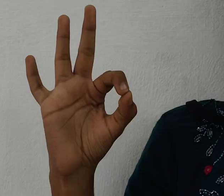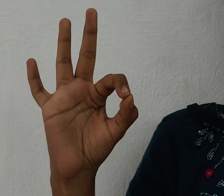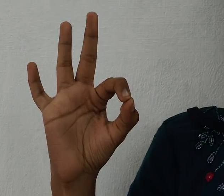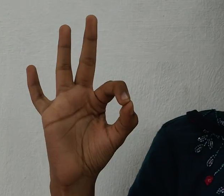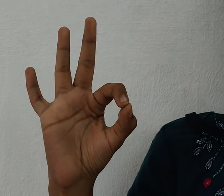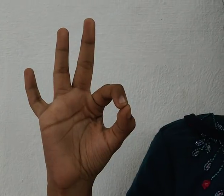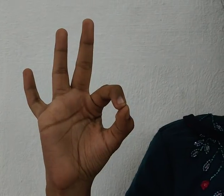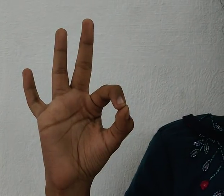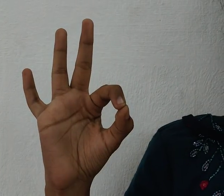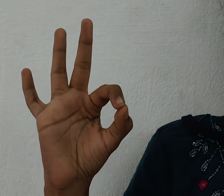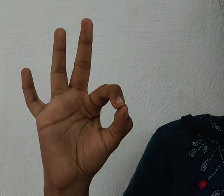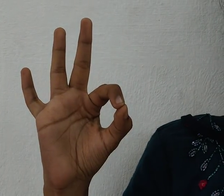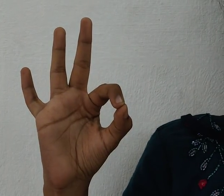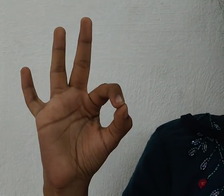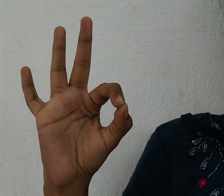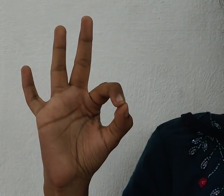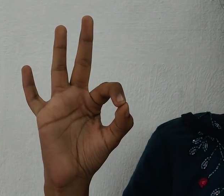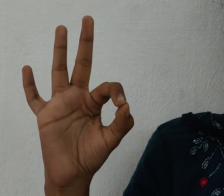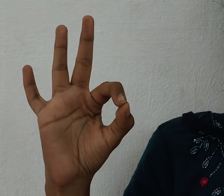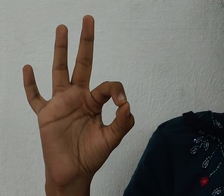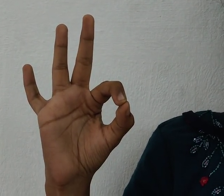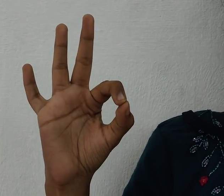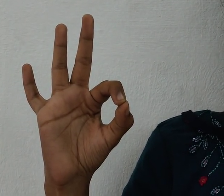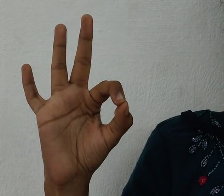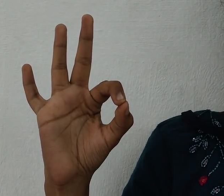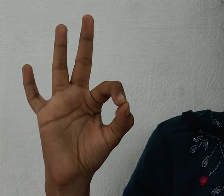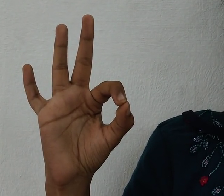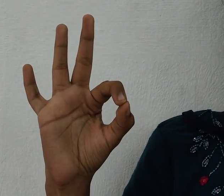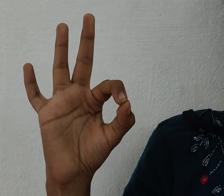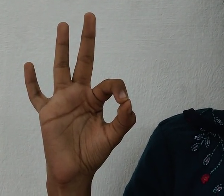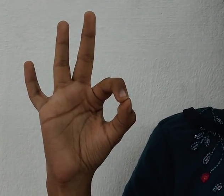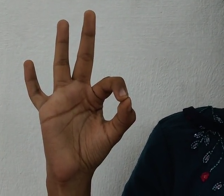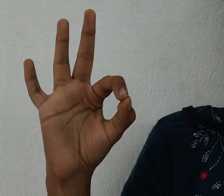ഒ